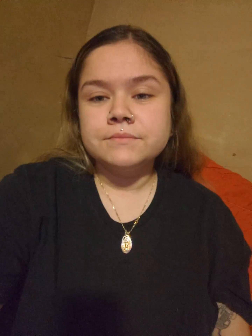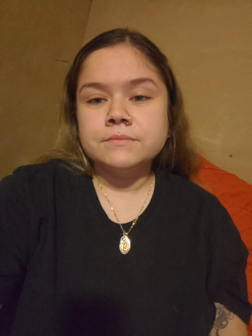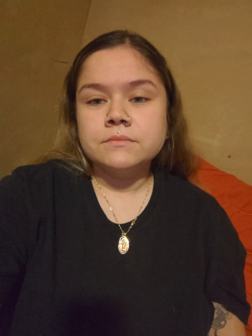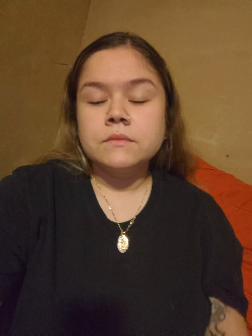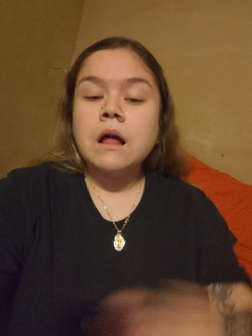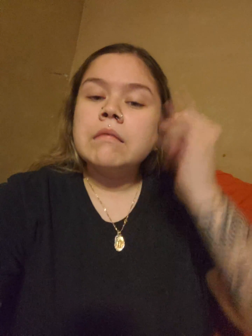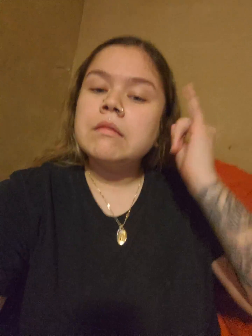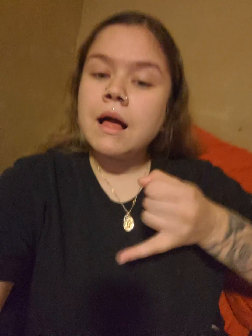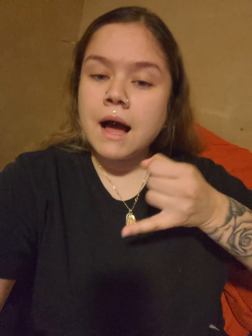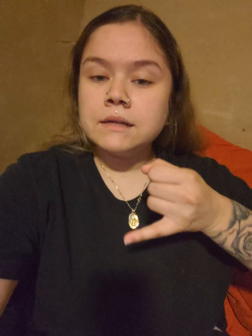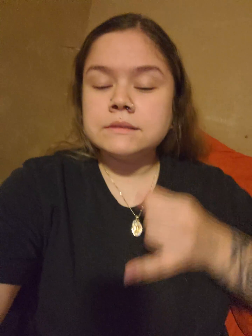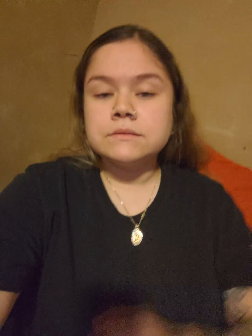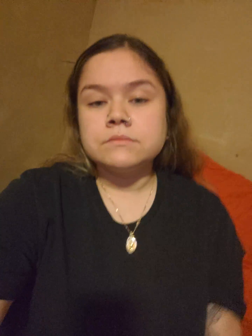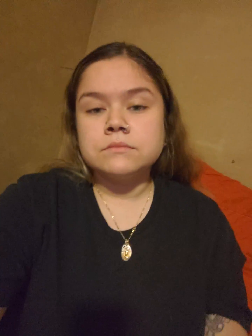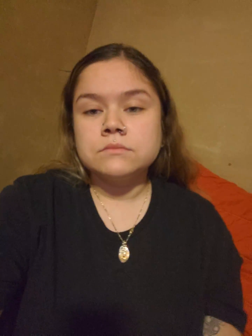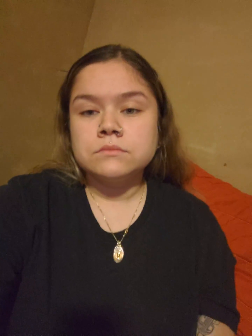last